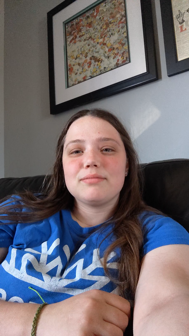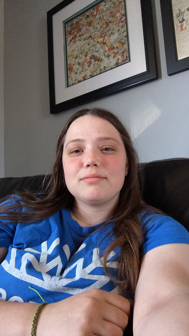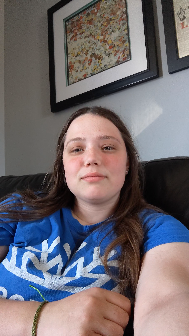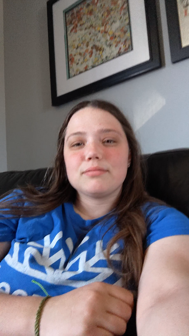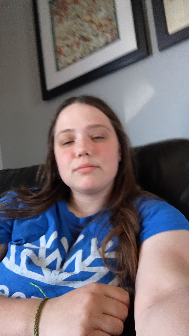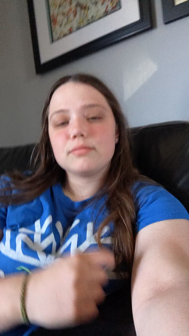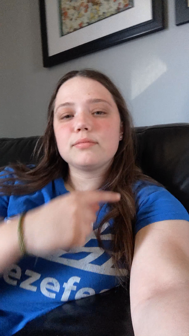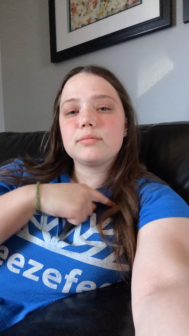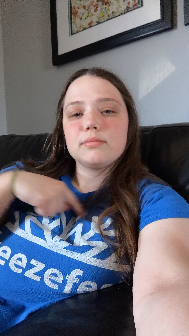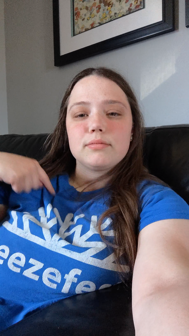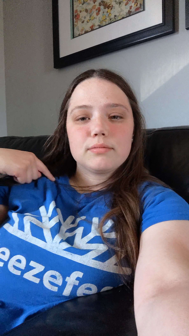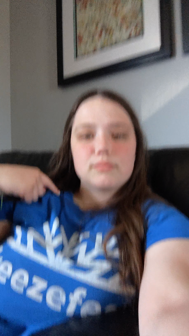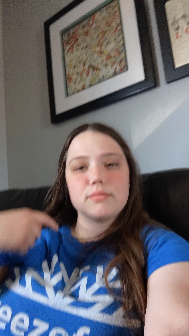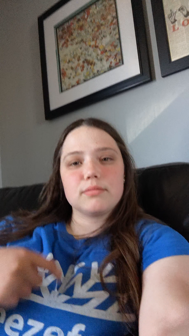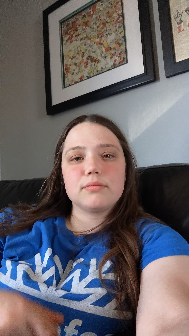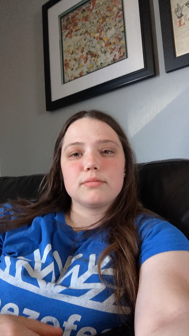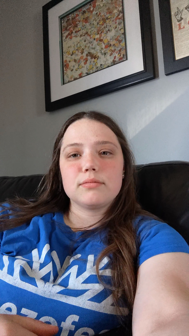bib